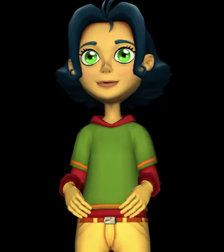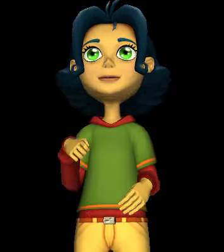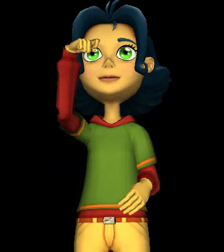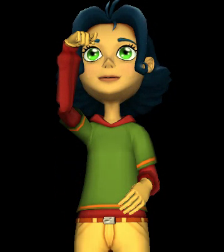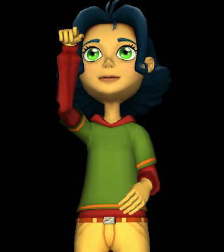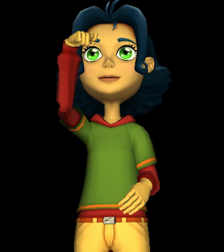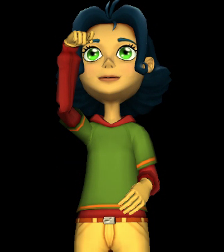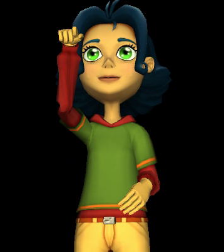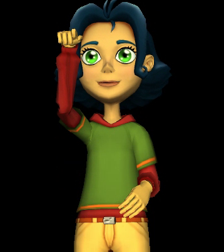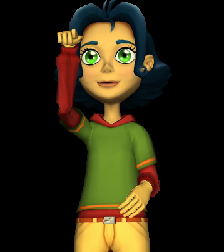رئيس